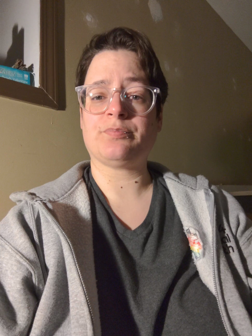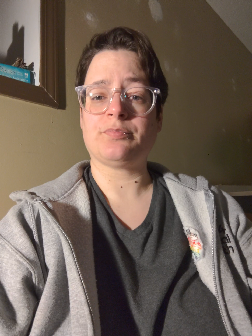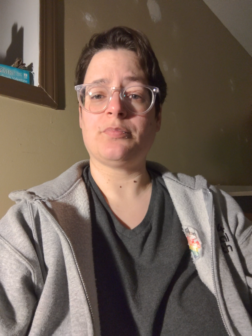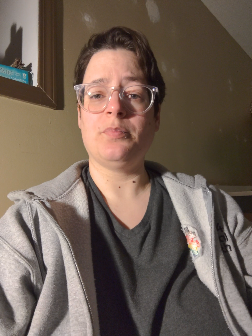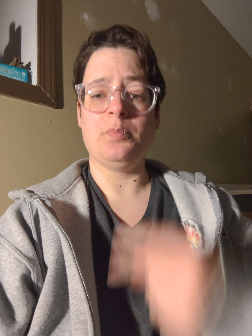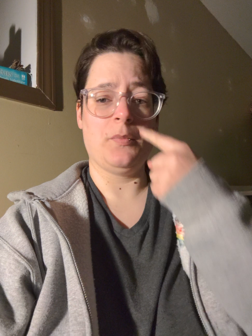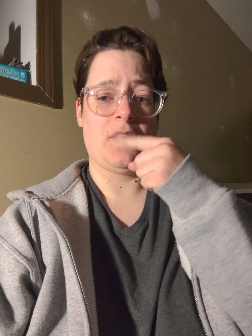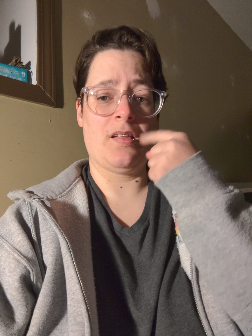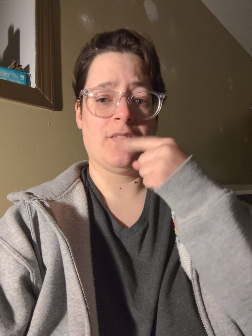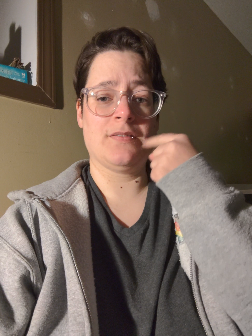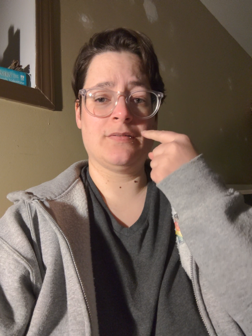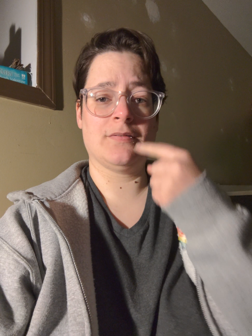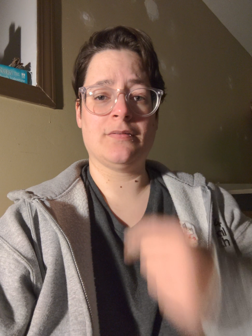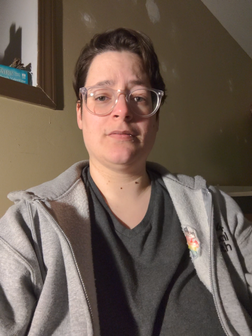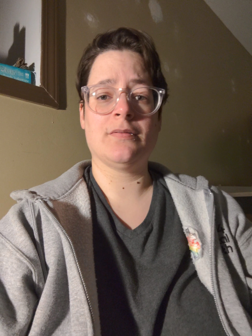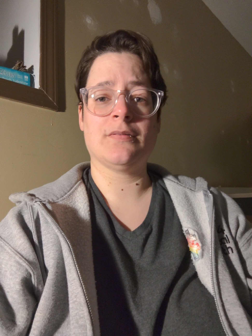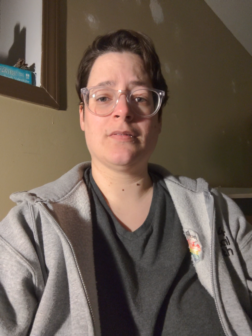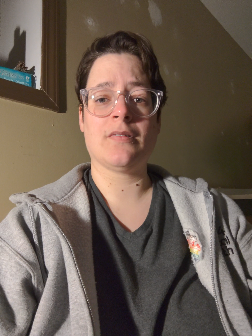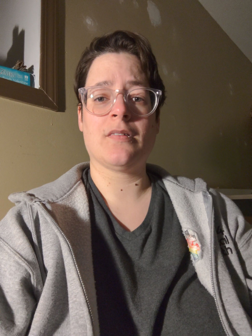mouth